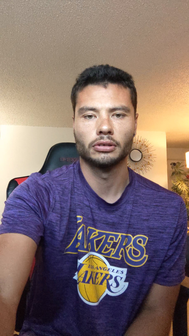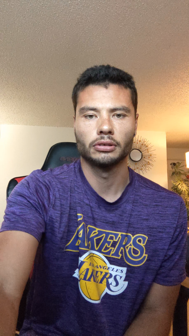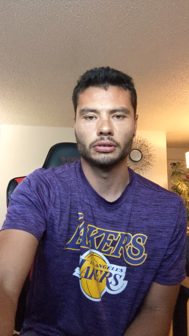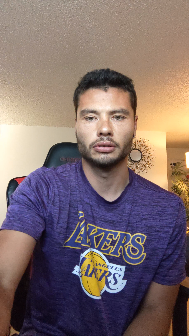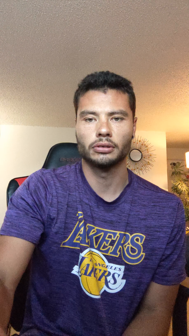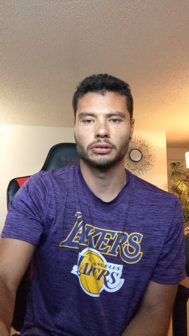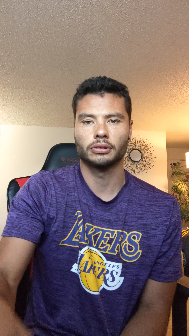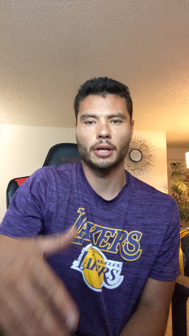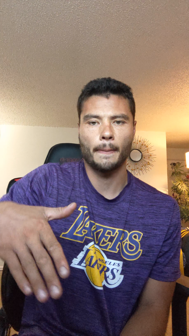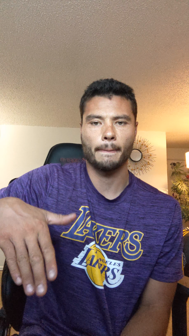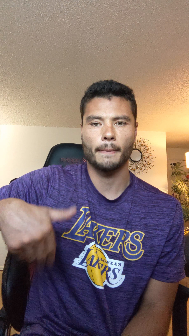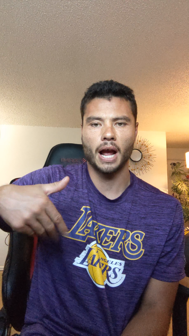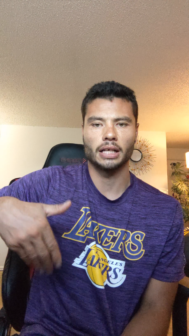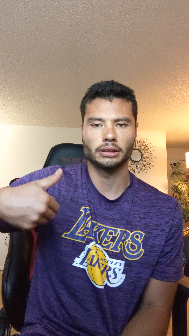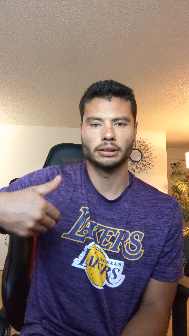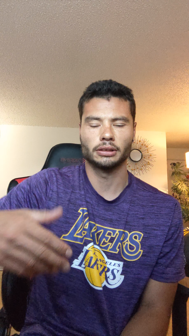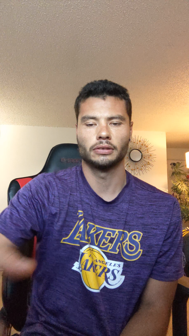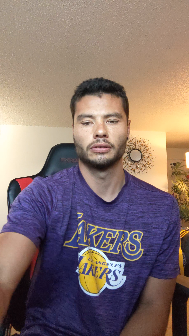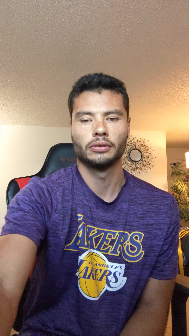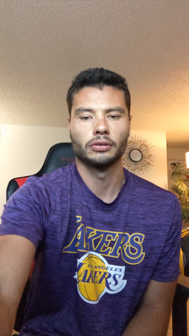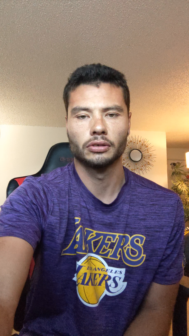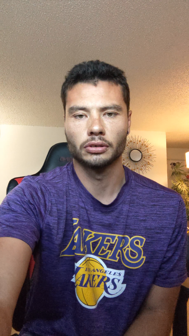pants